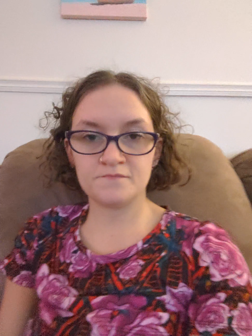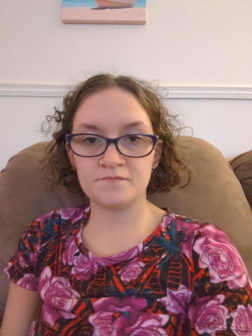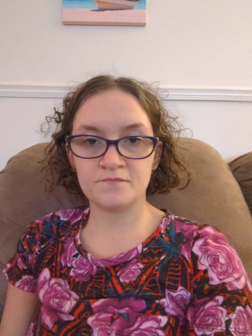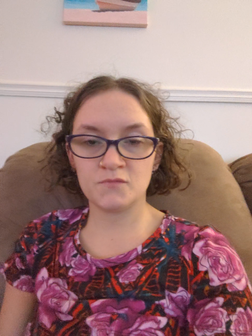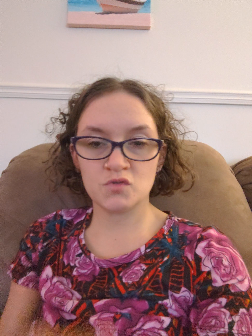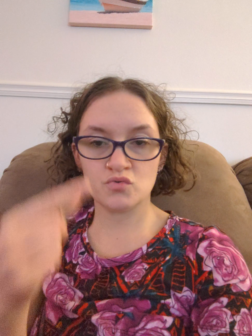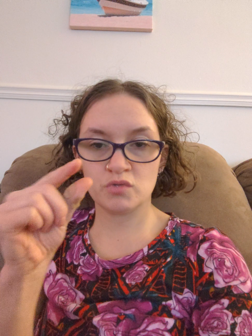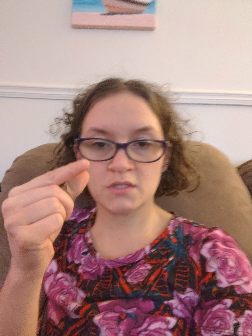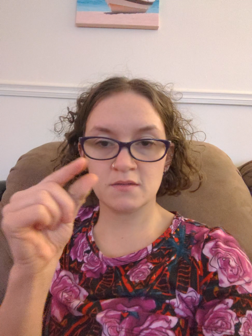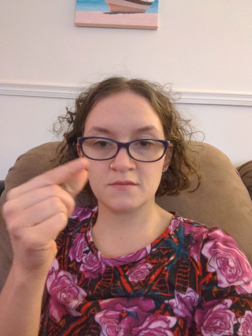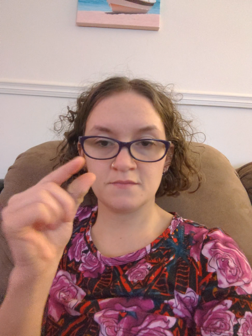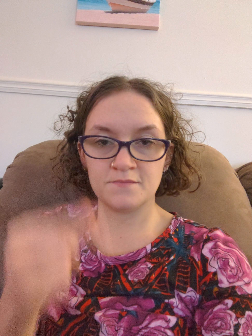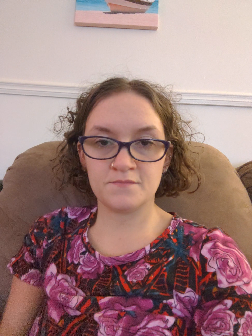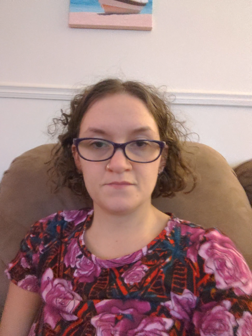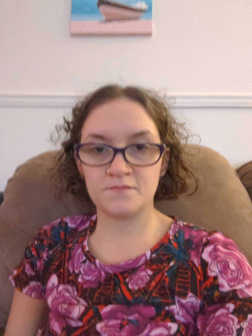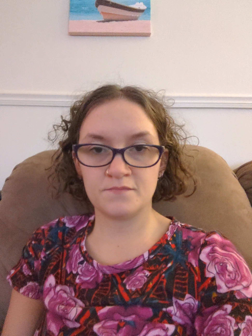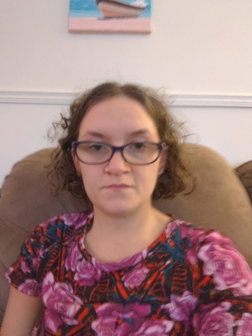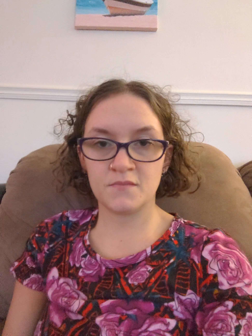green